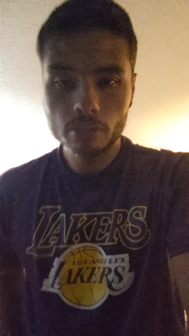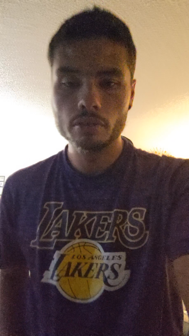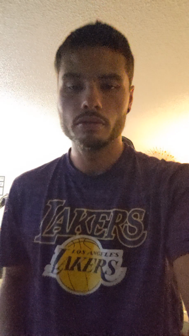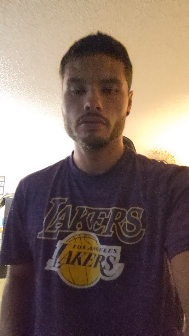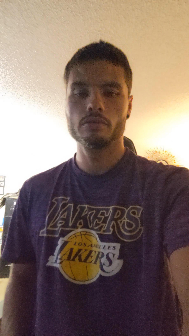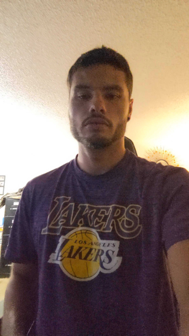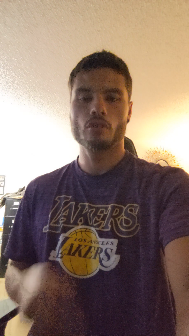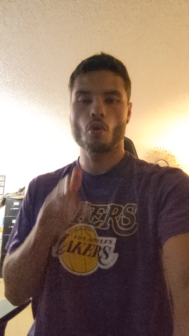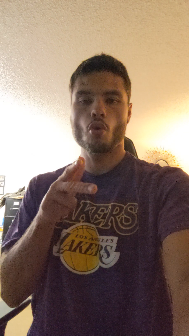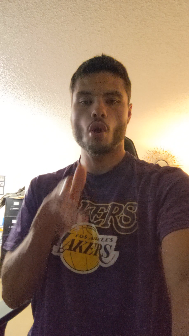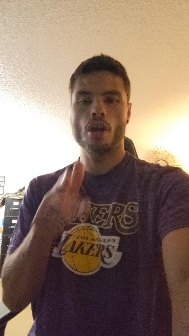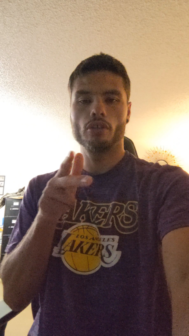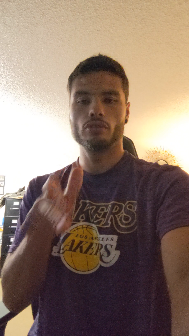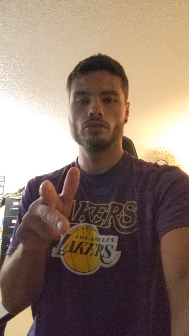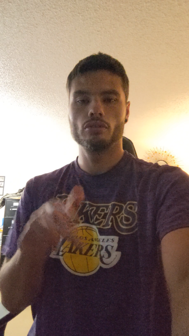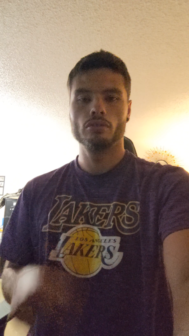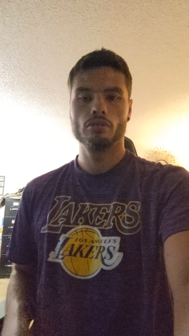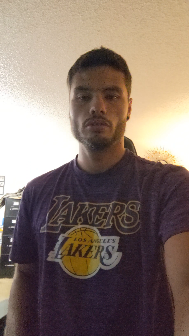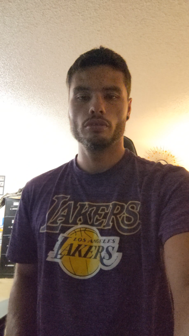garage